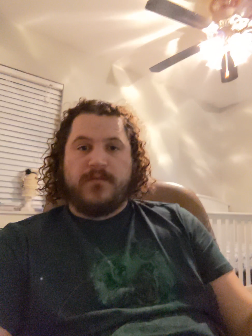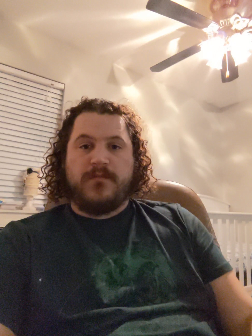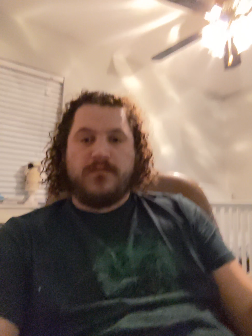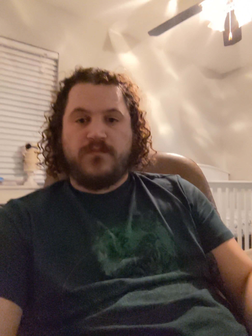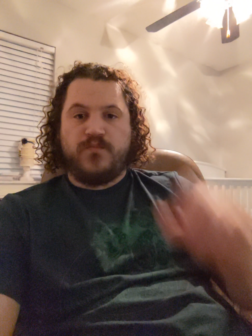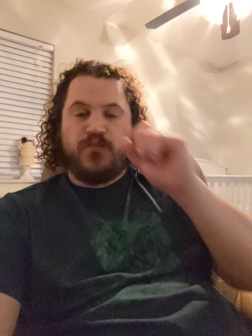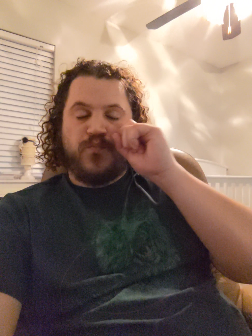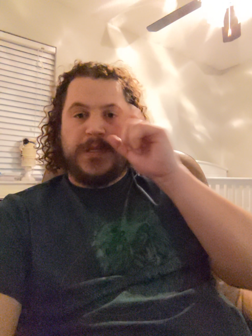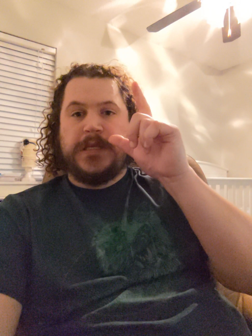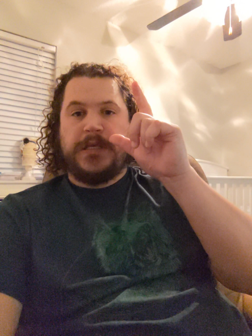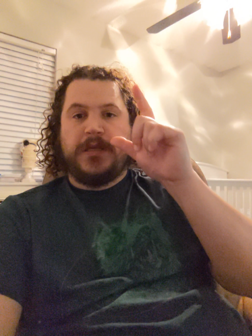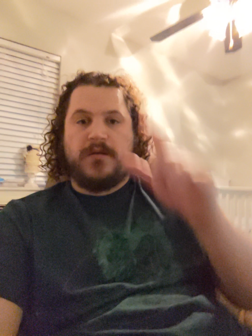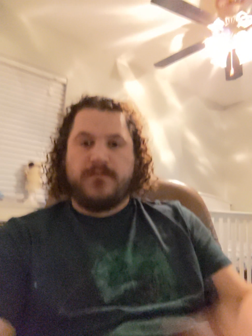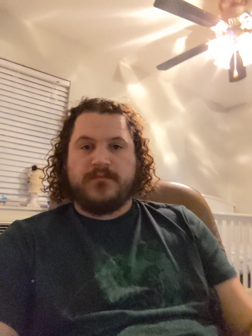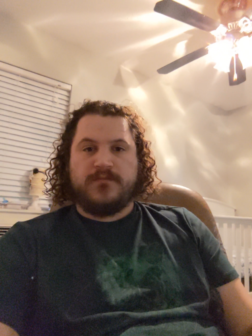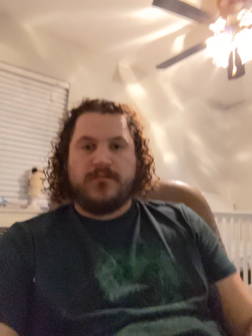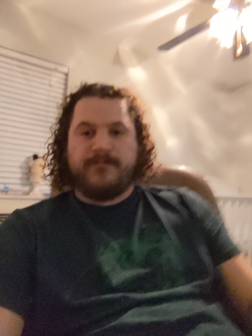wake